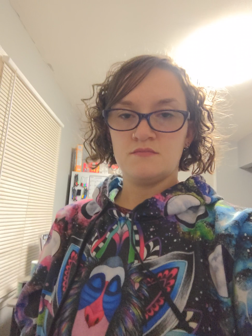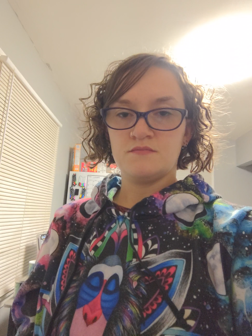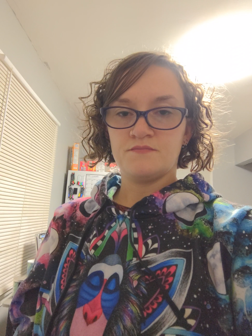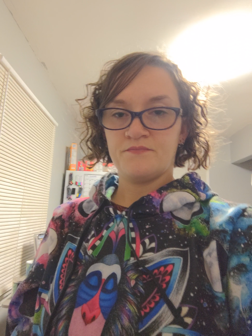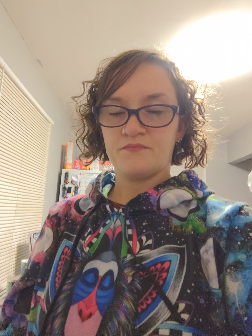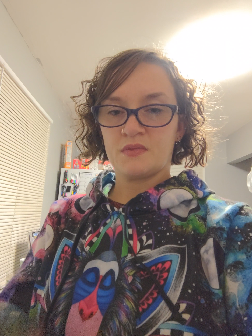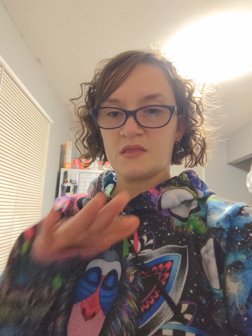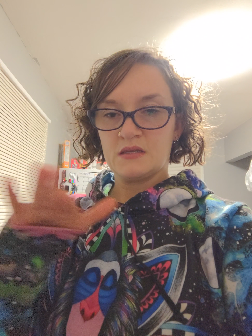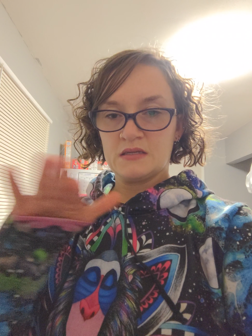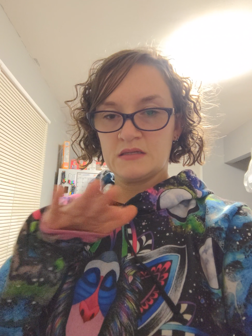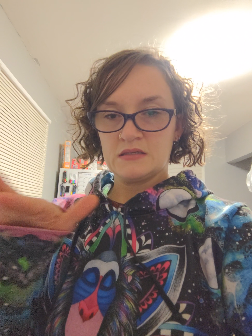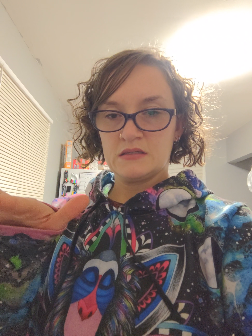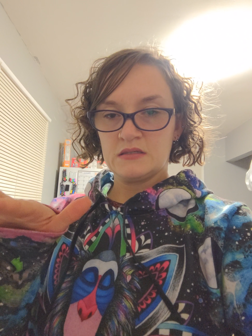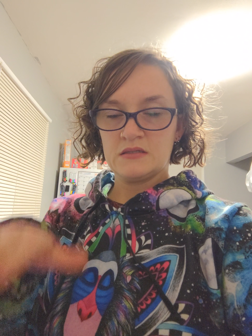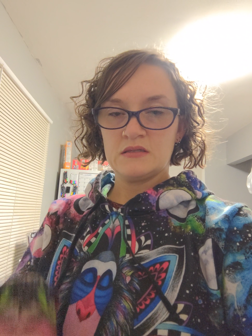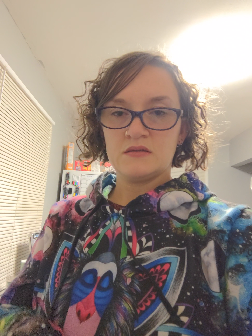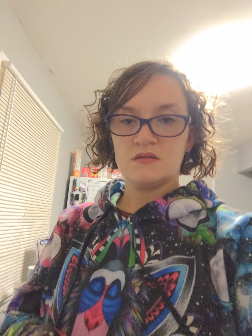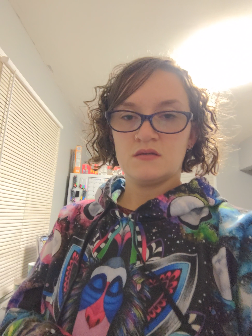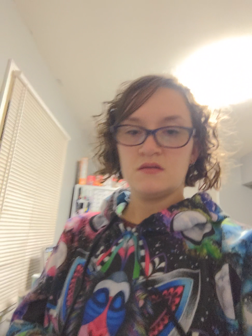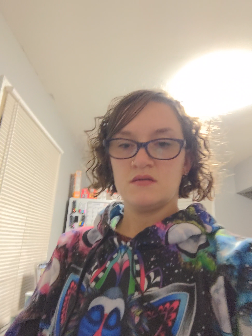clean